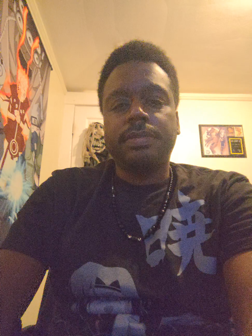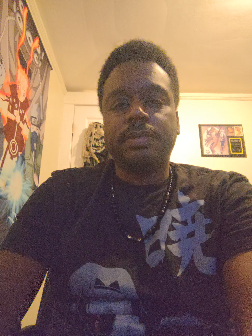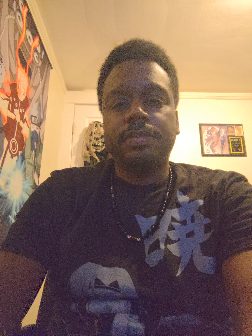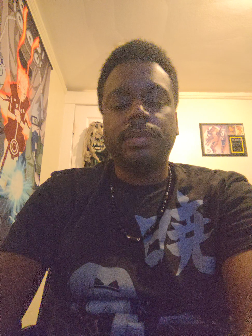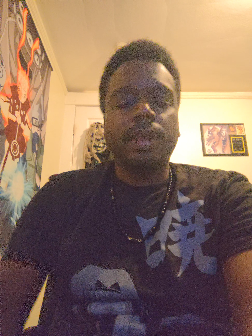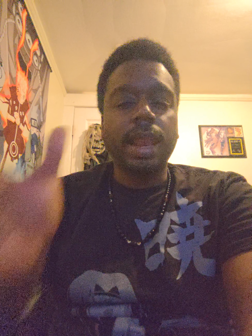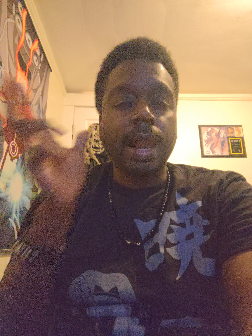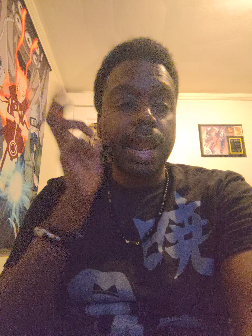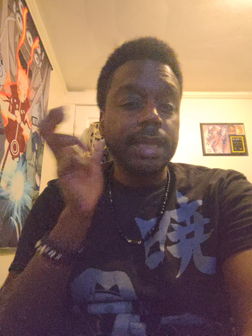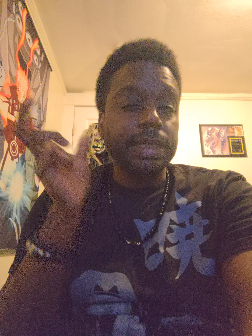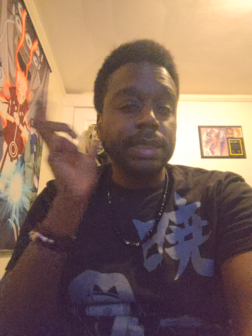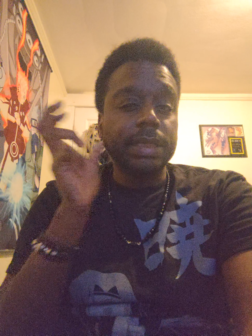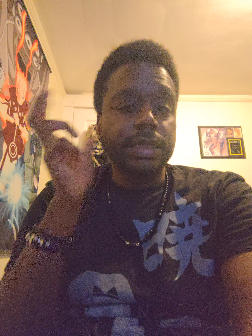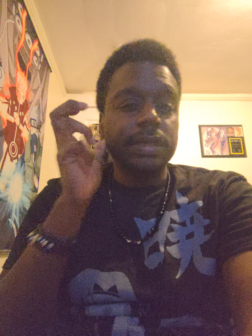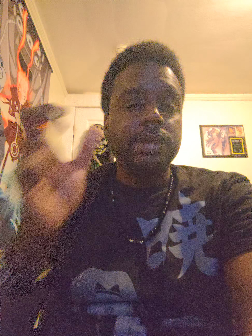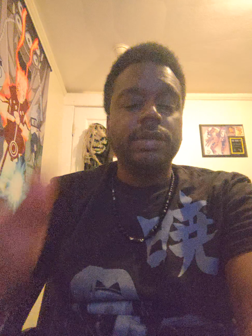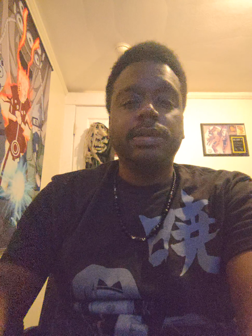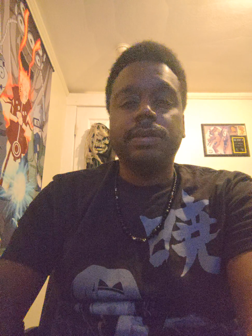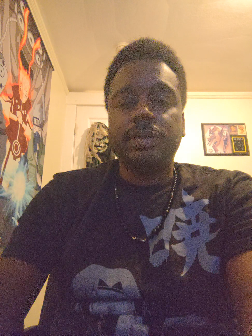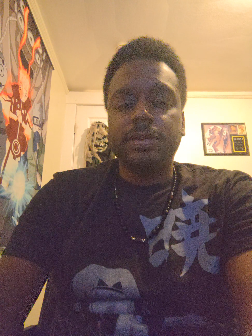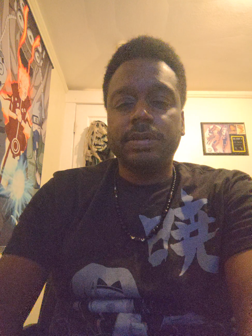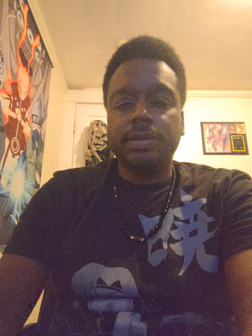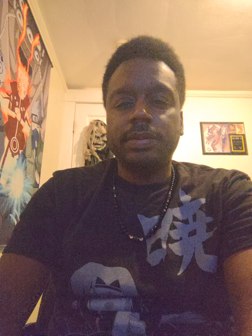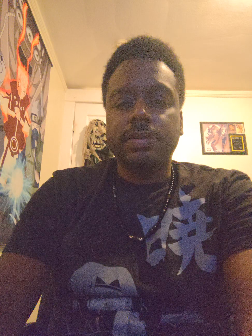listen